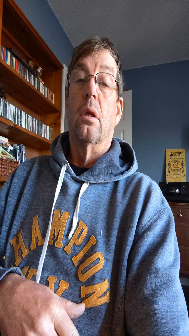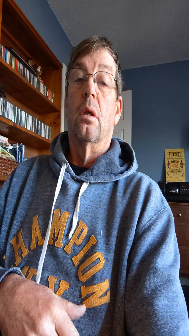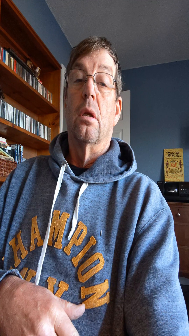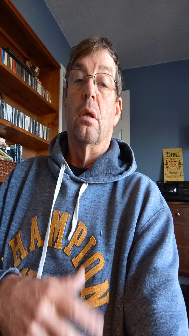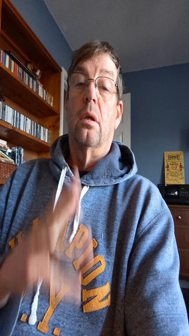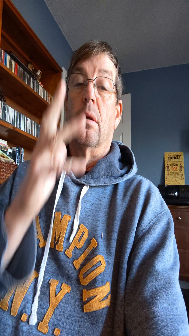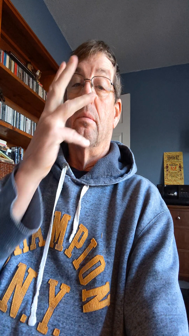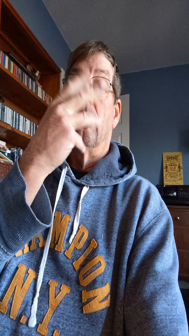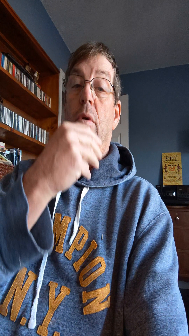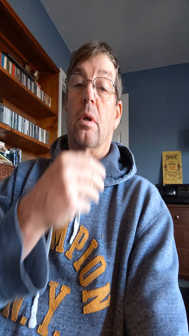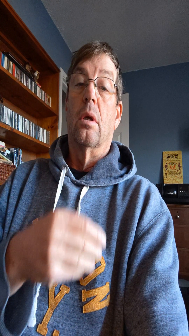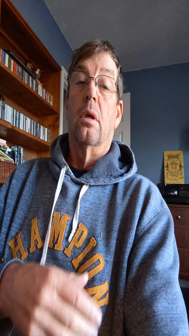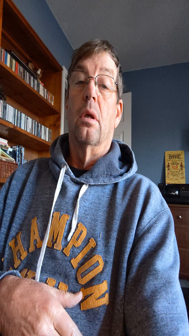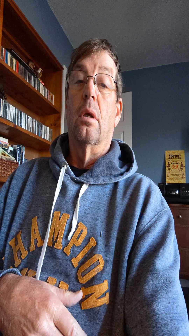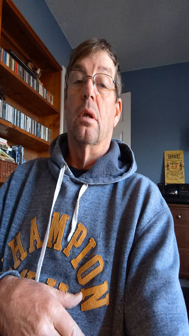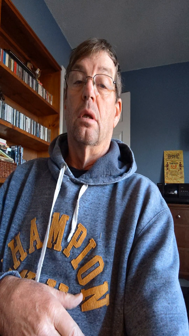pretty